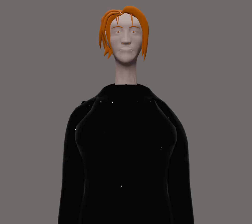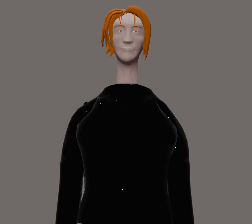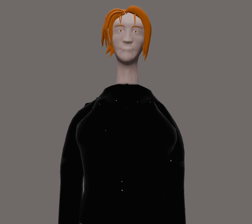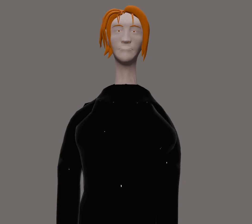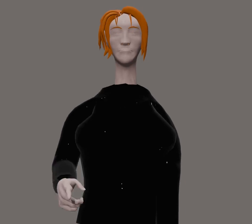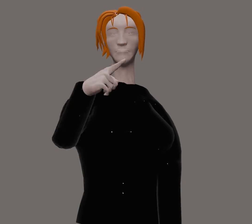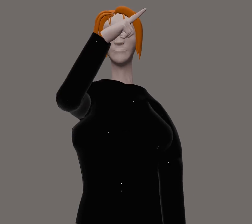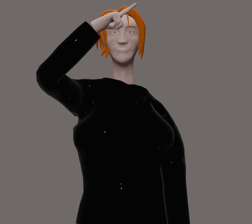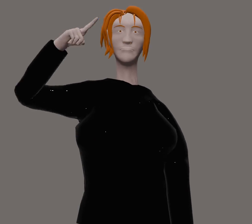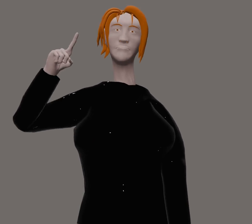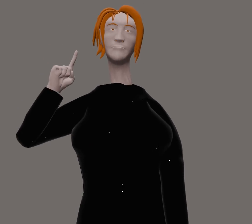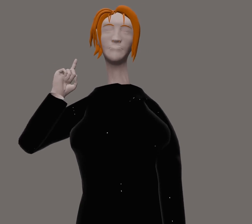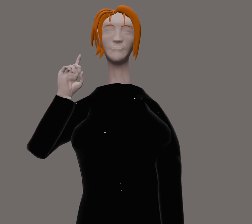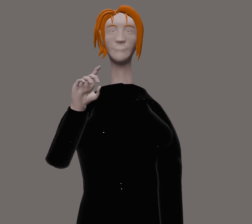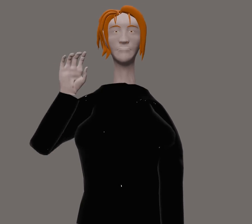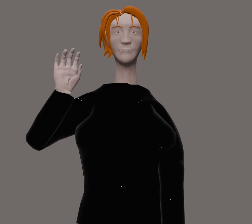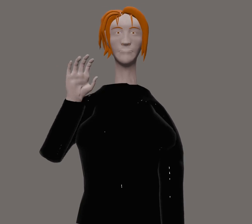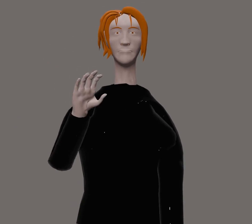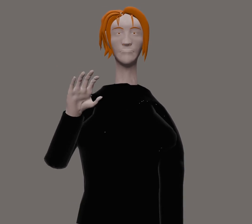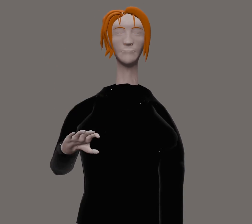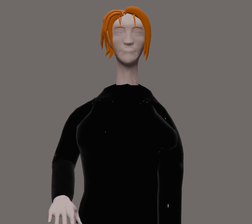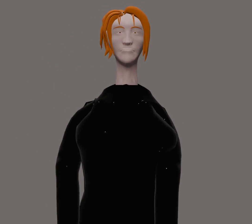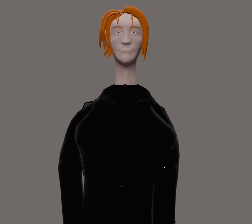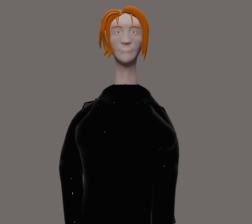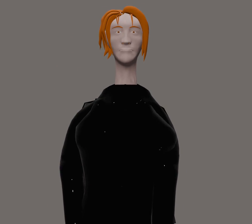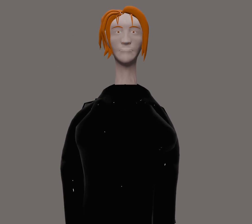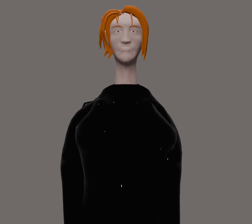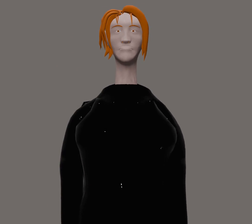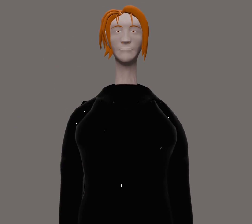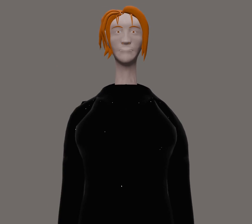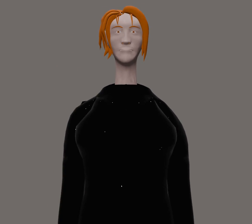Black Pepper